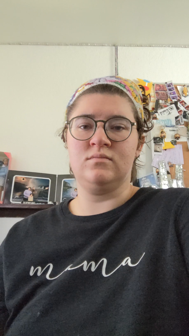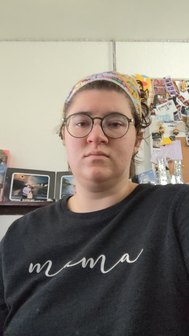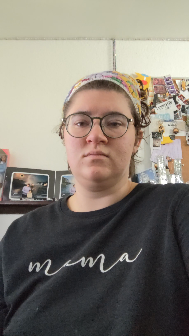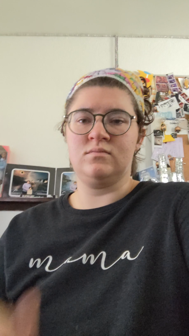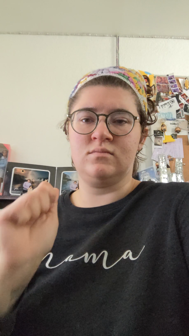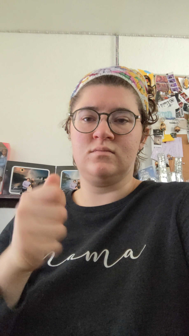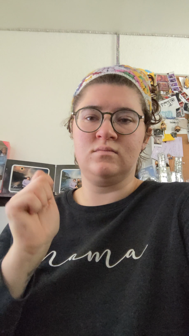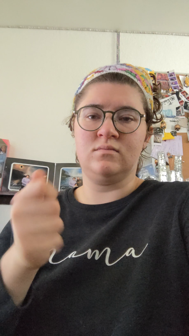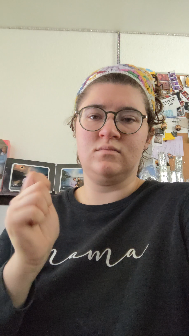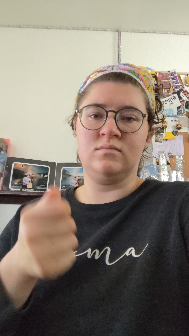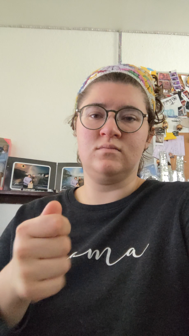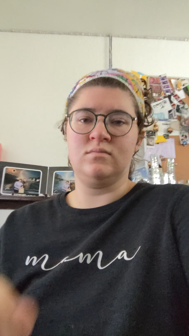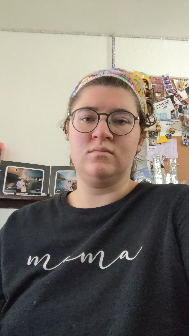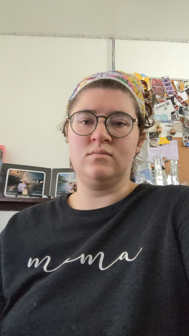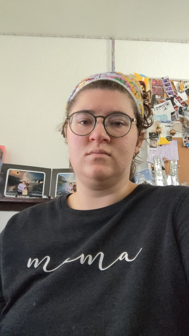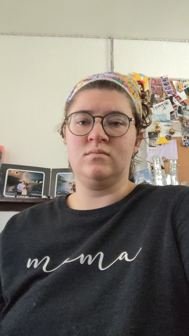hammer